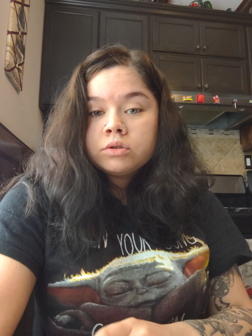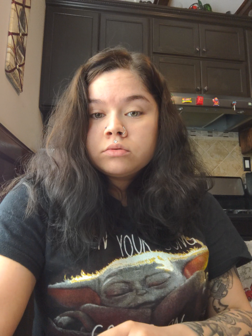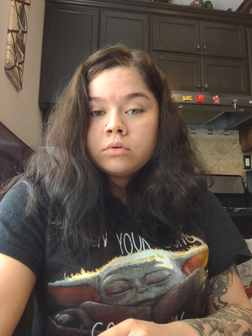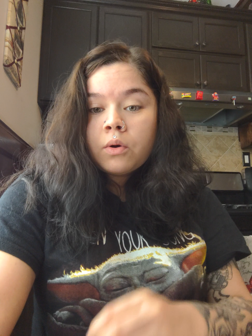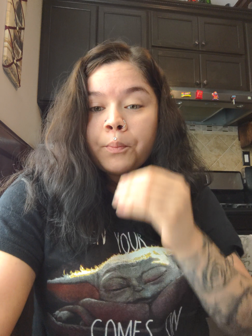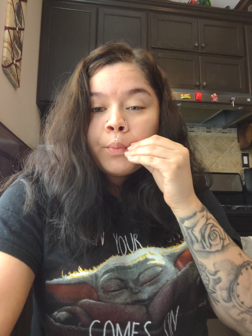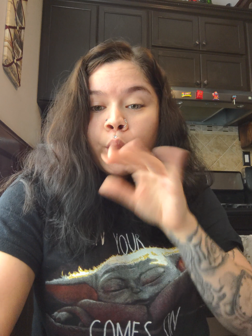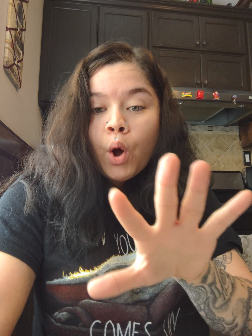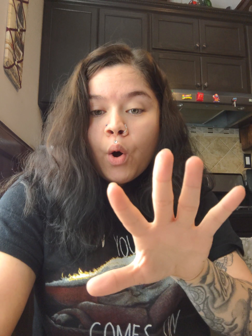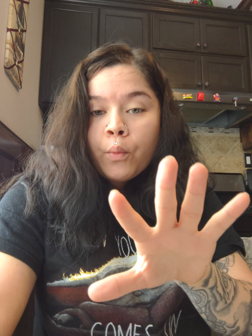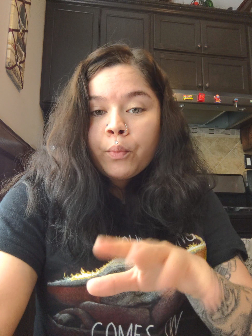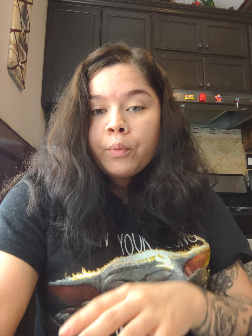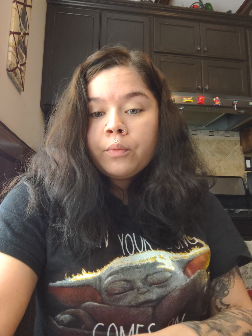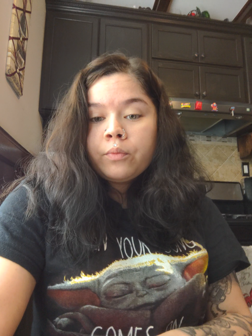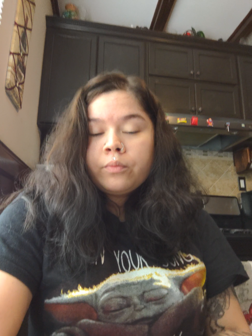blow